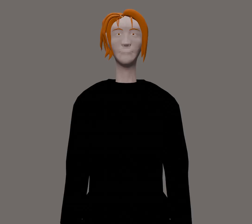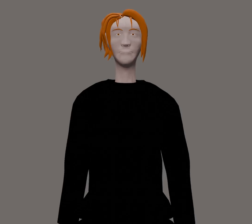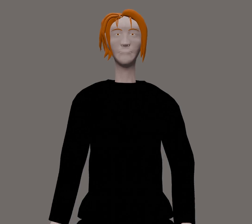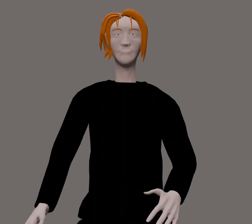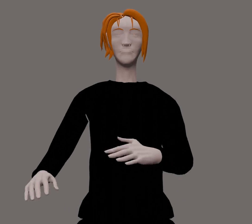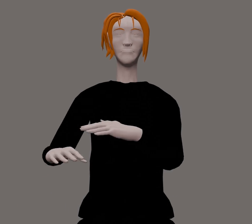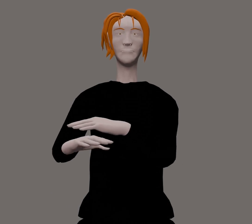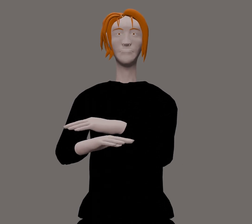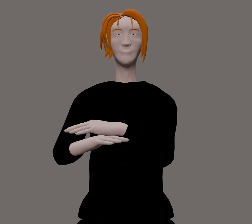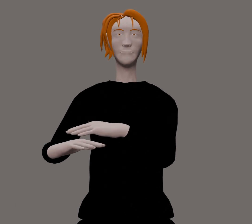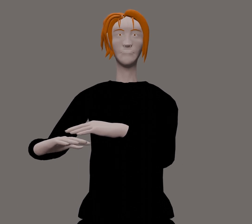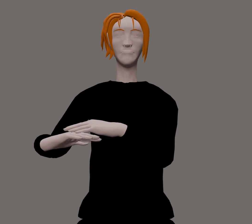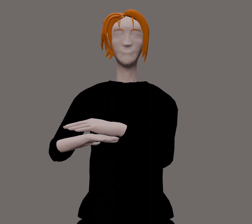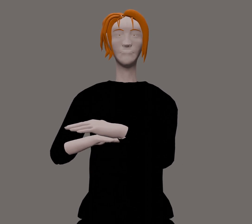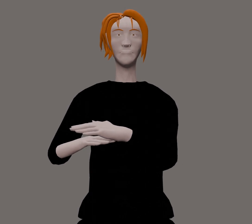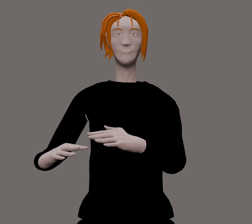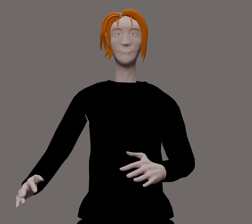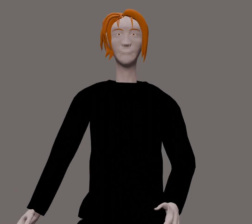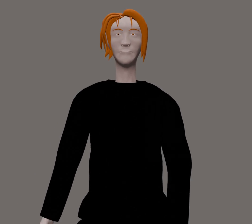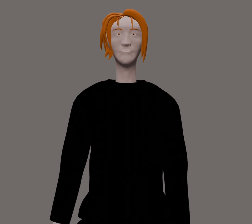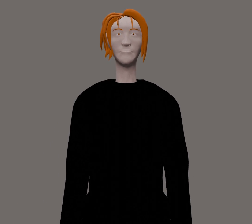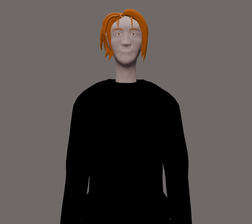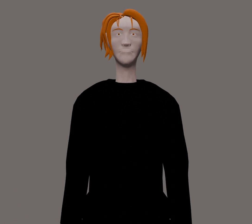Basic